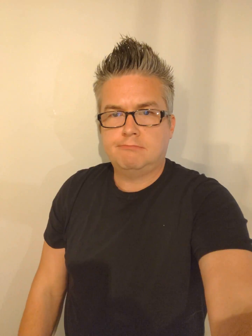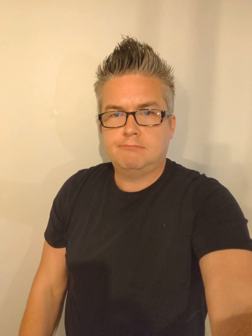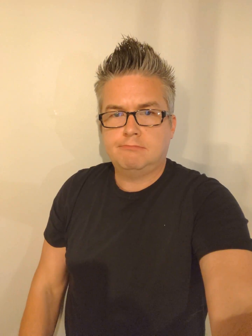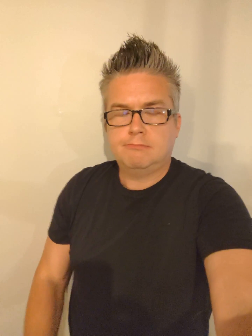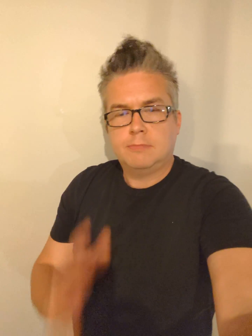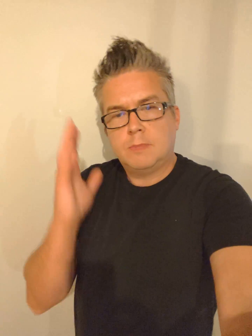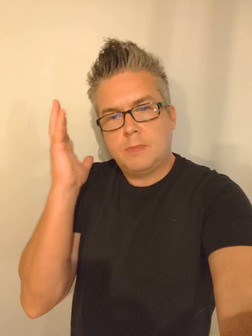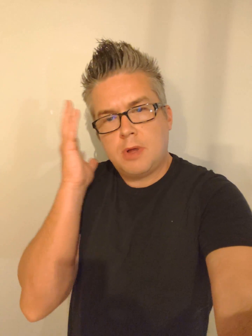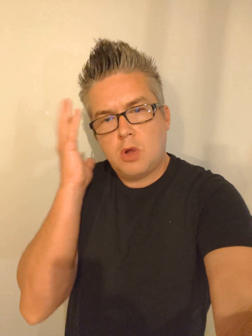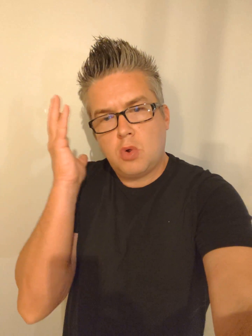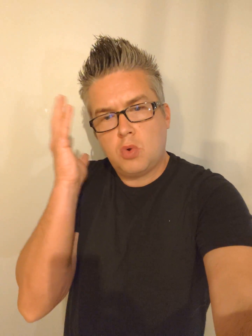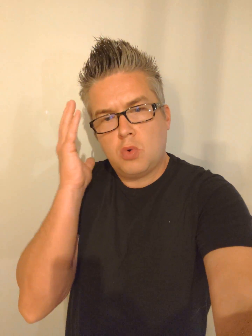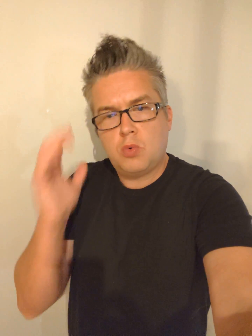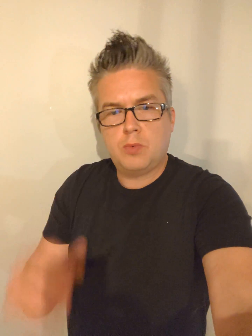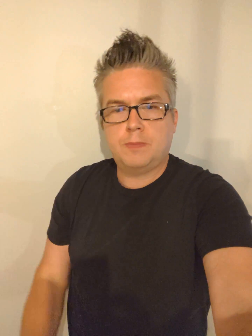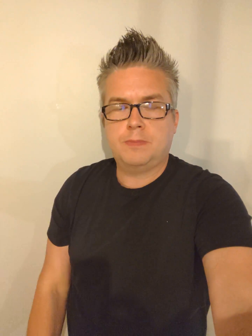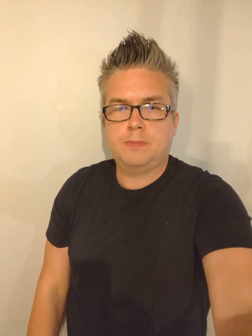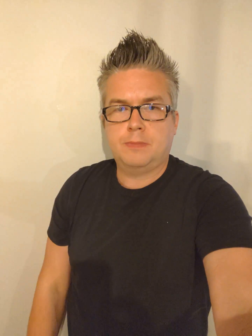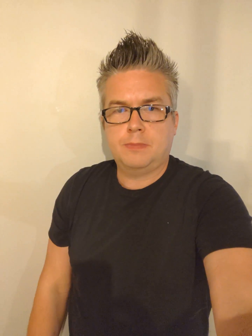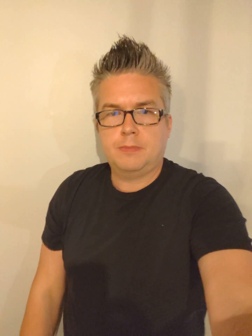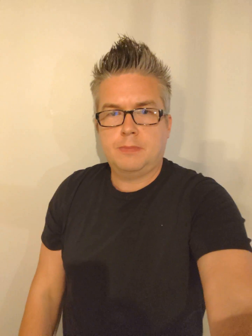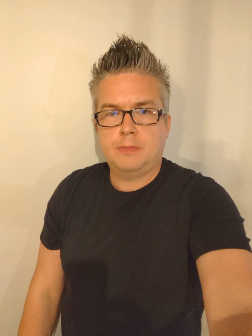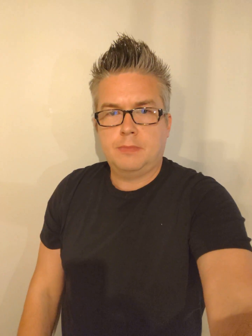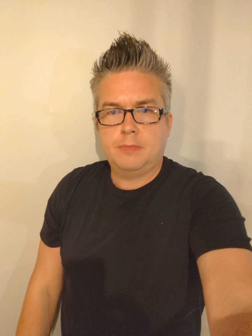pillow